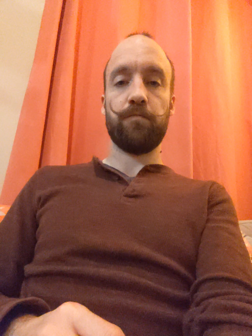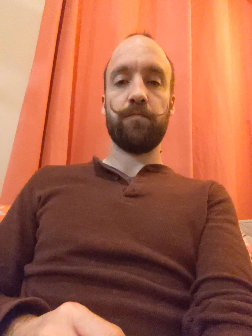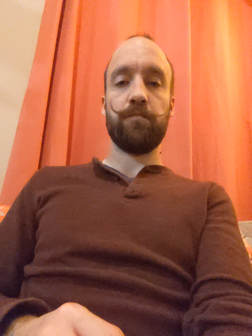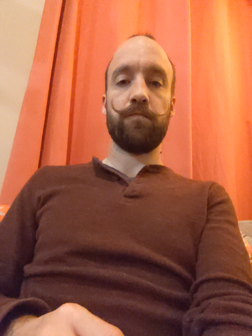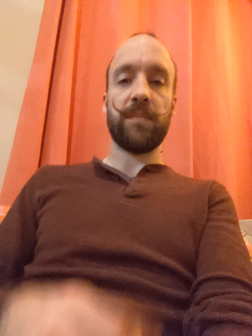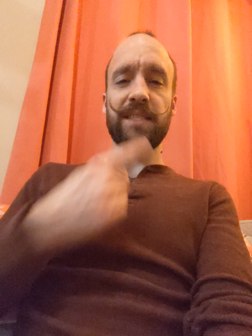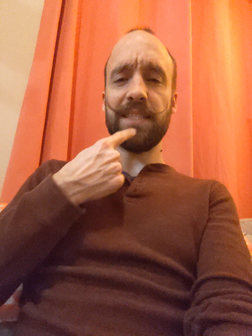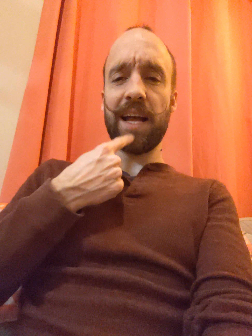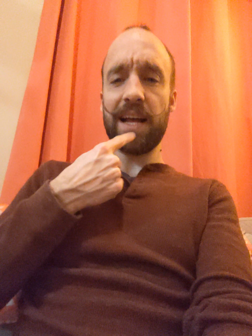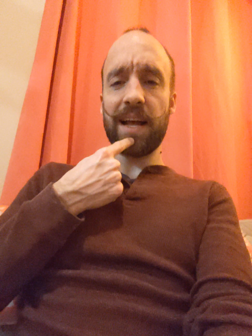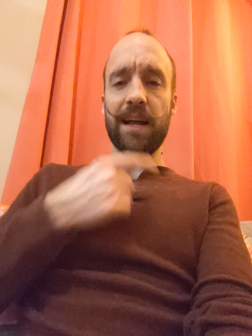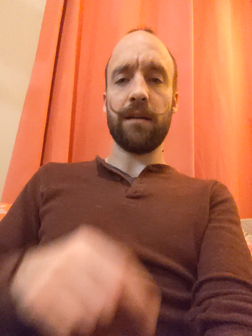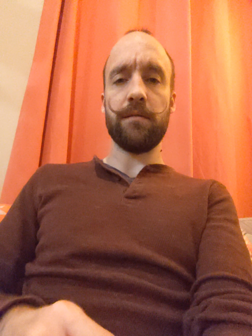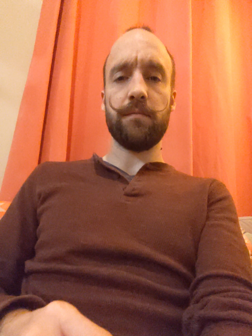say